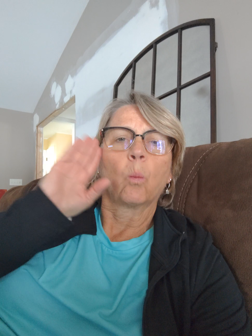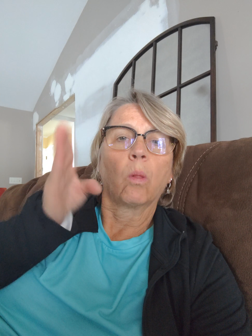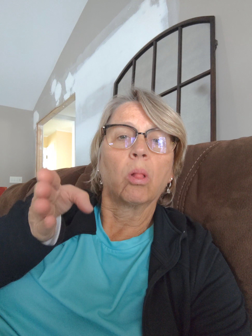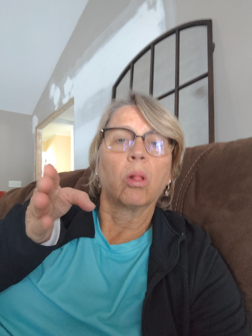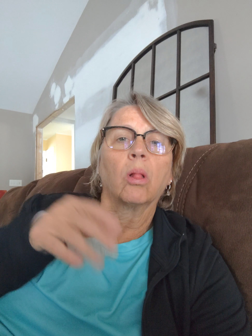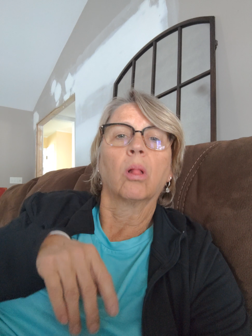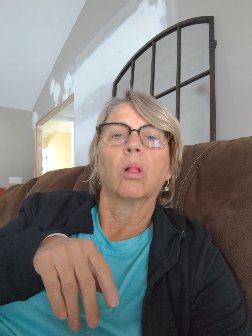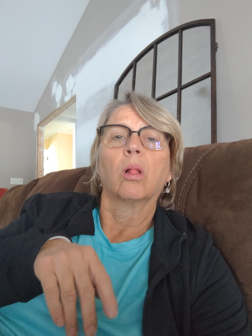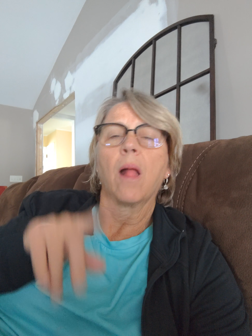will